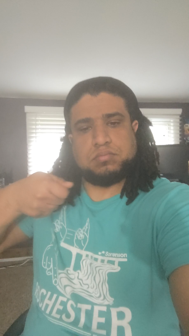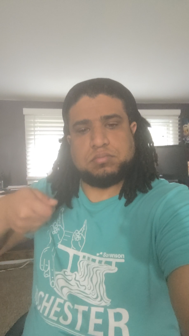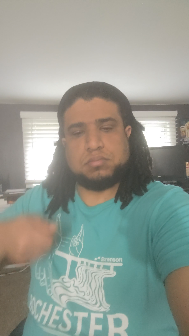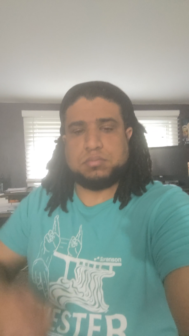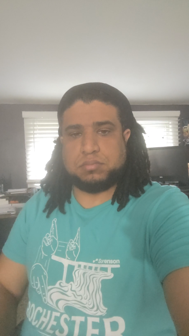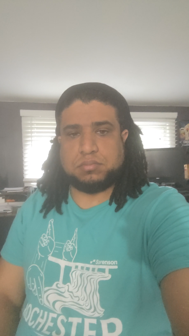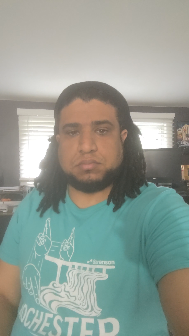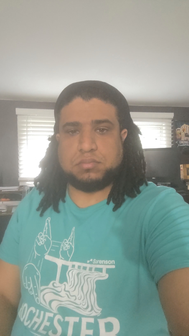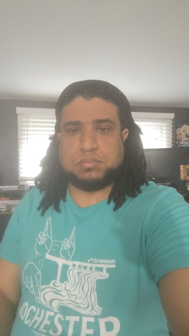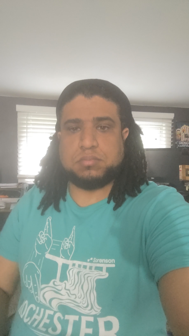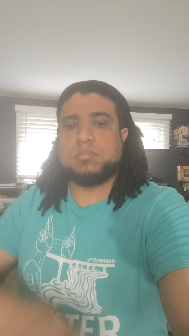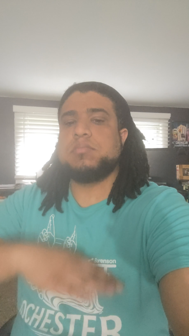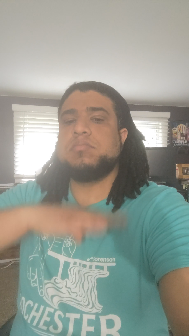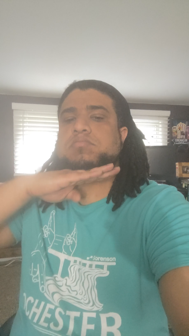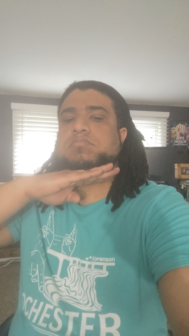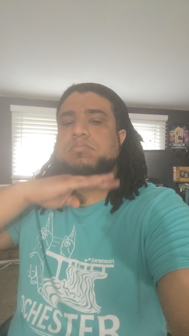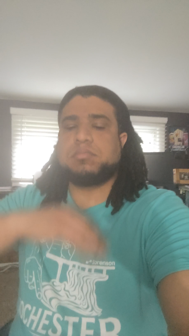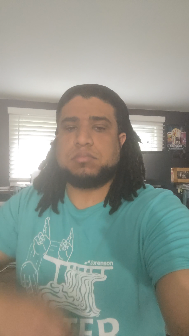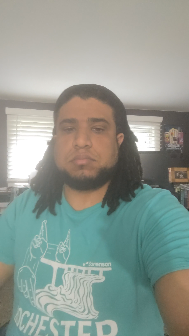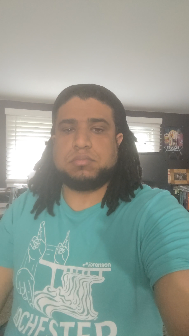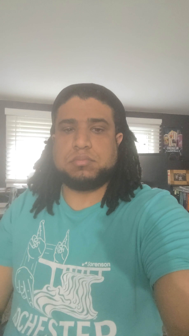full